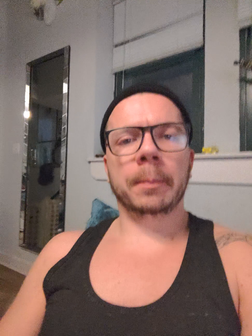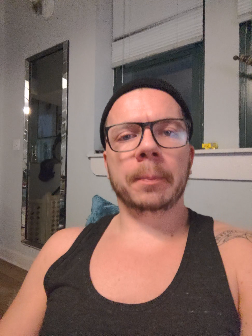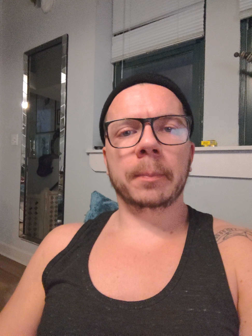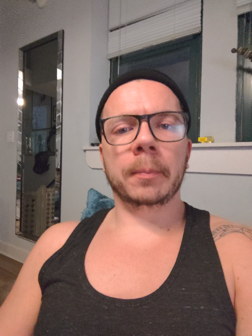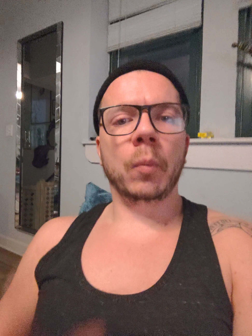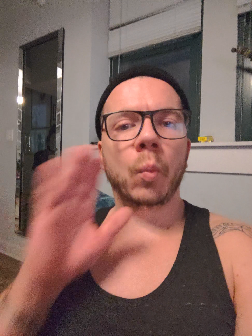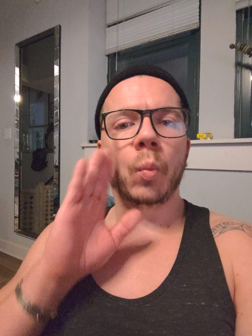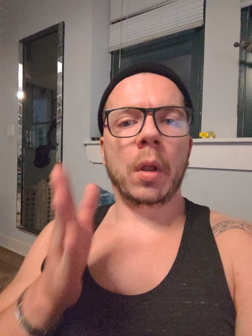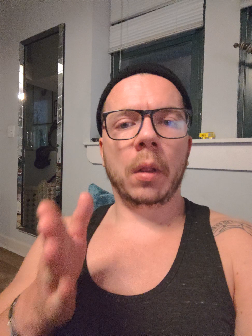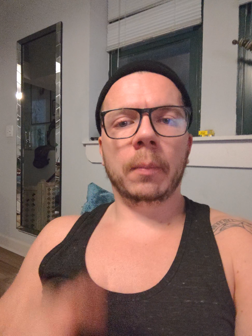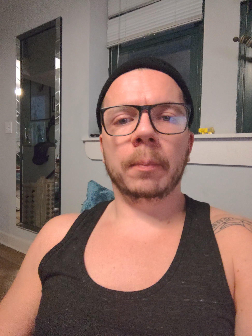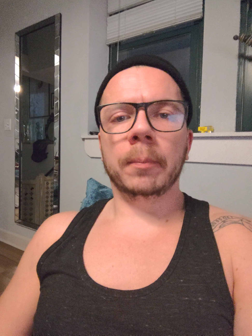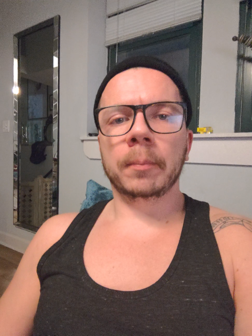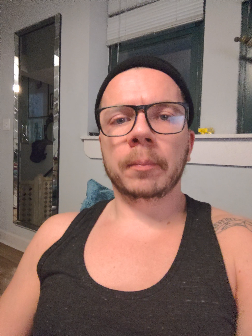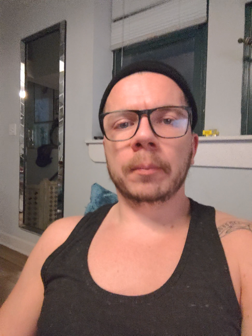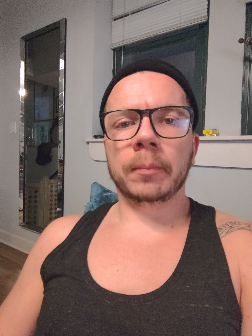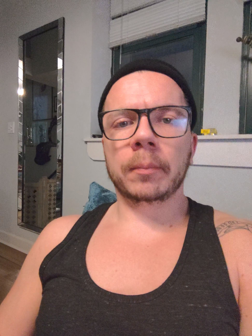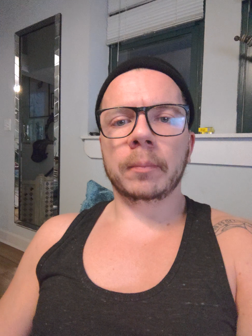will